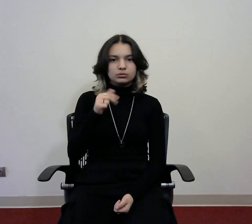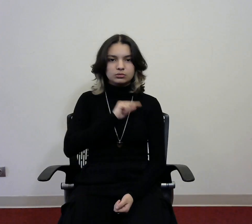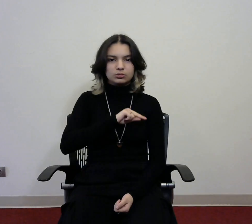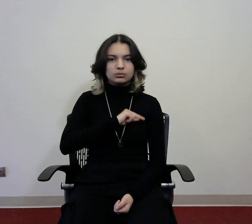iş